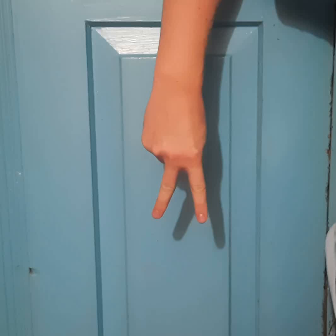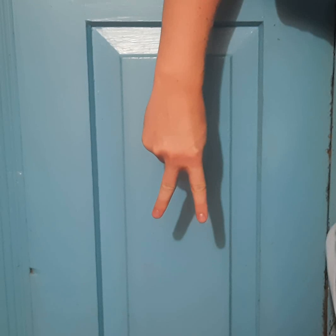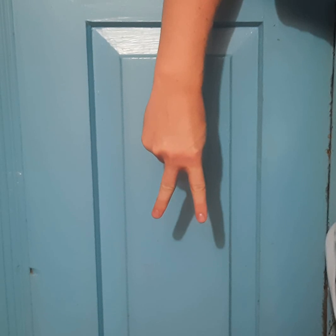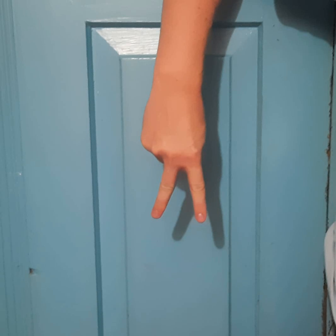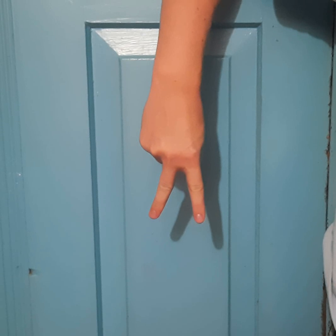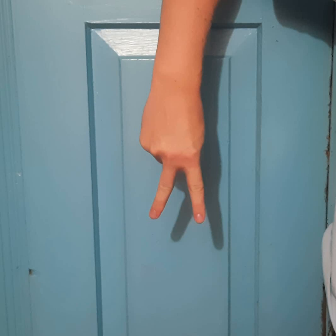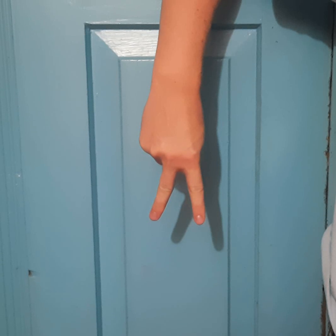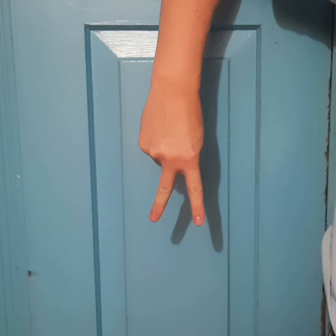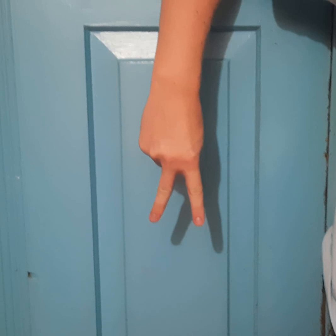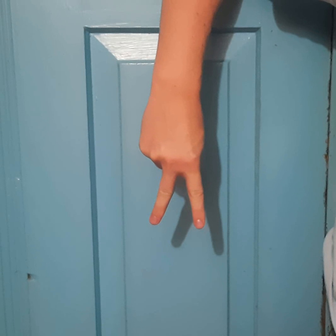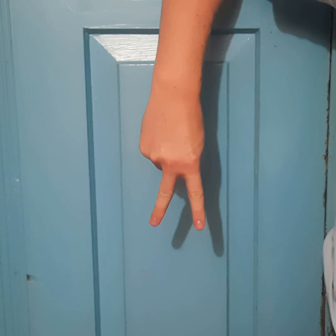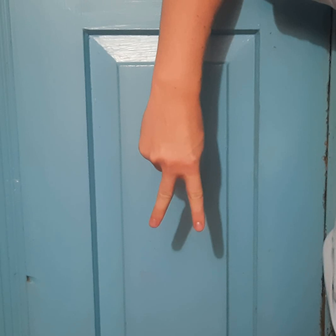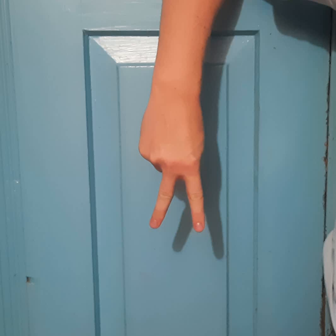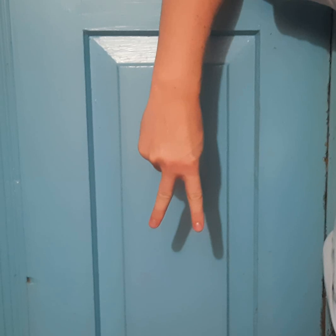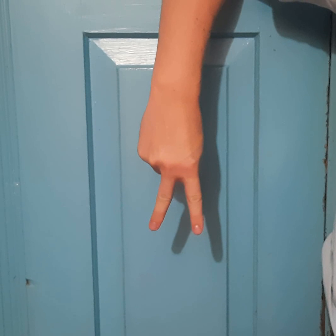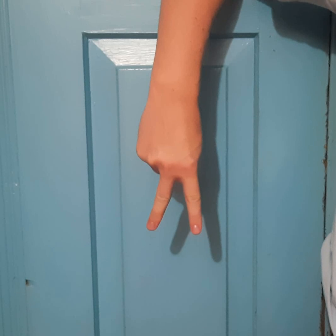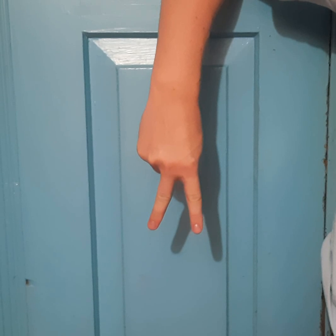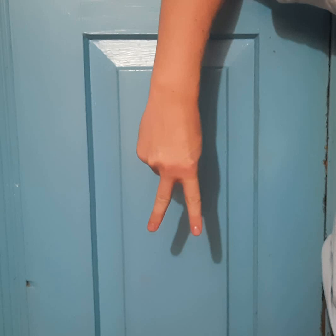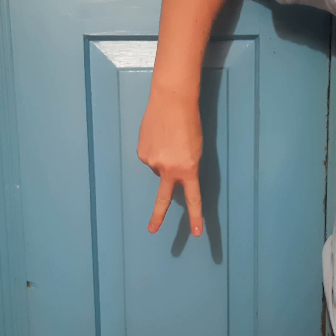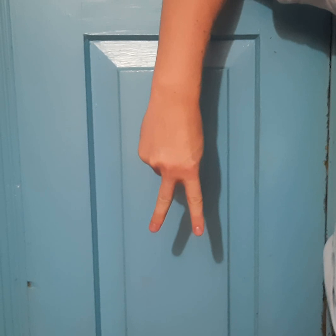Л